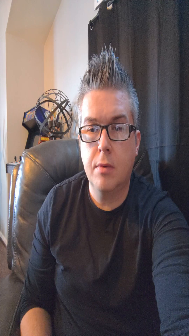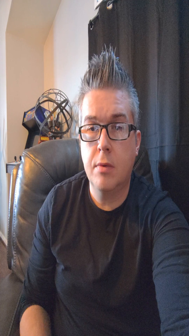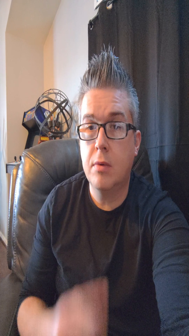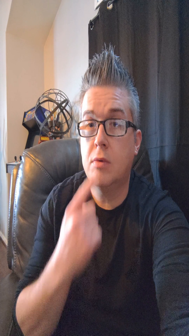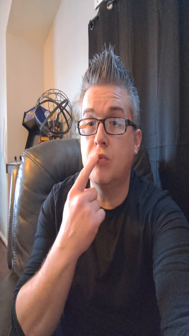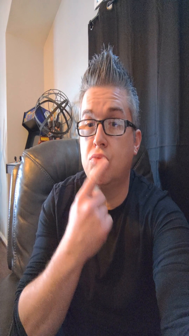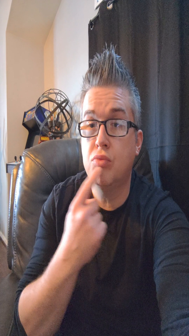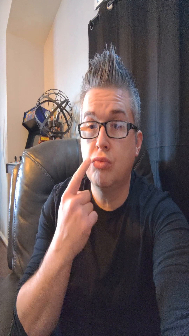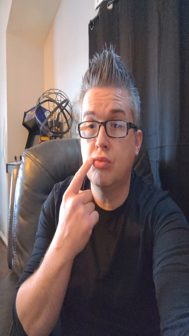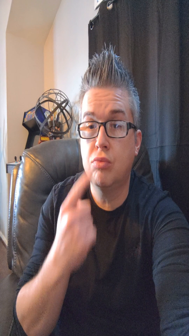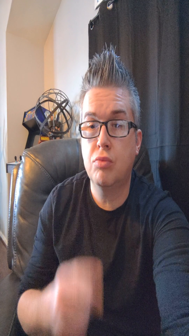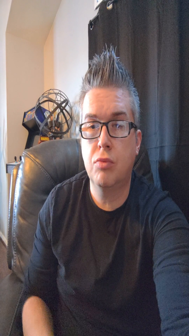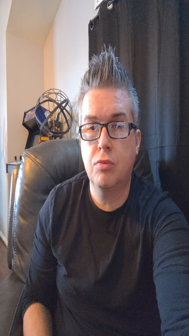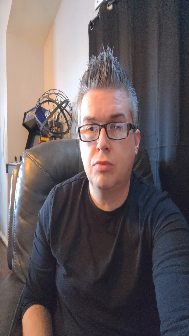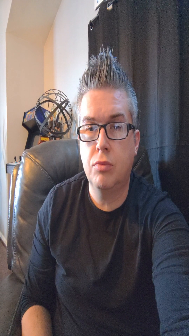lips